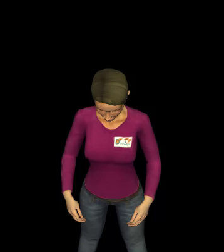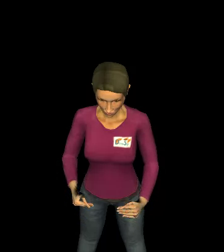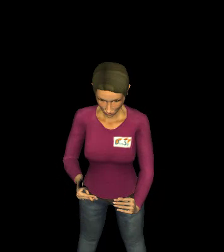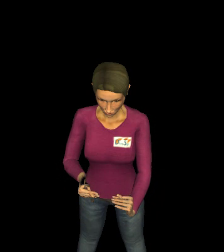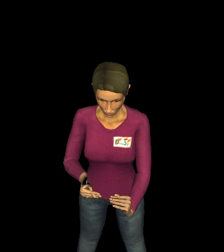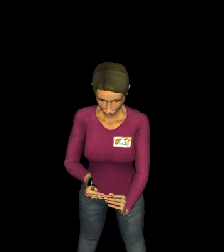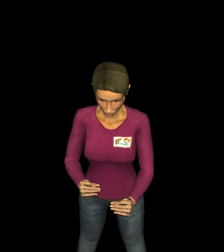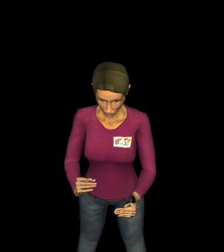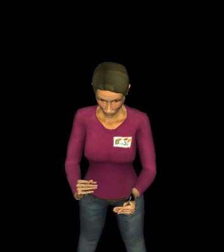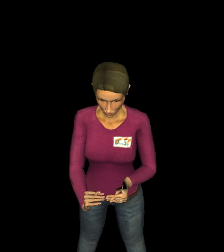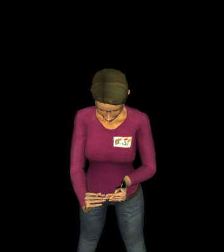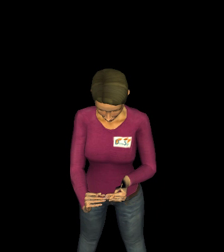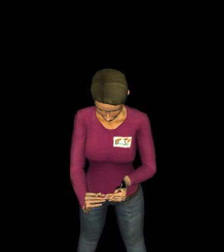مشكلة